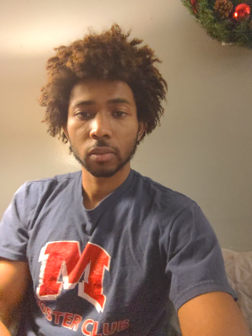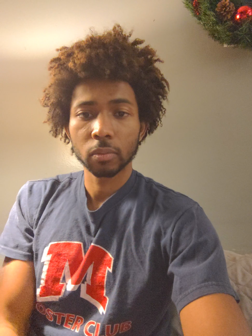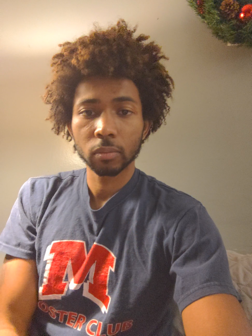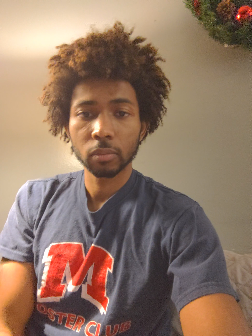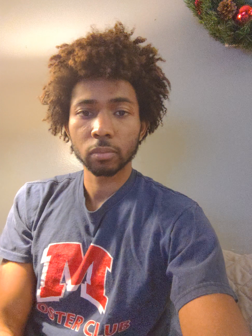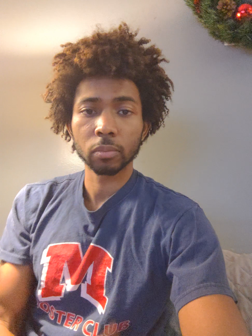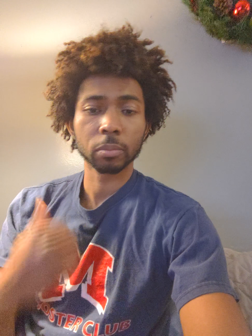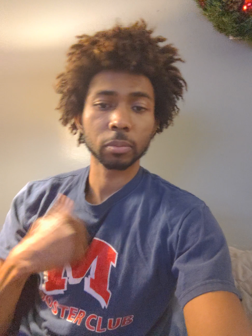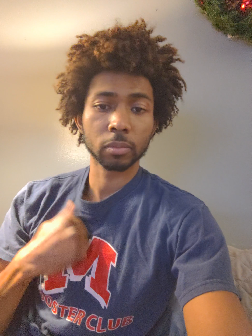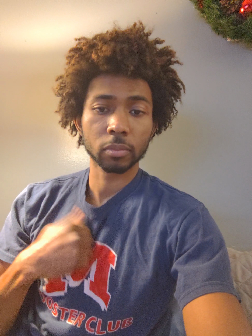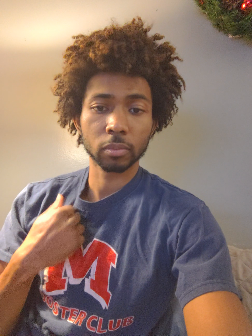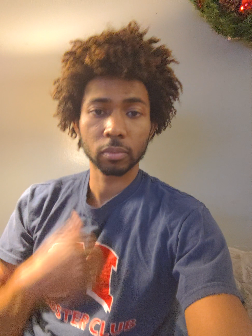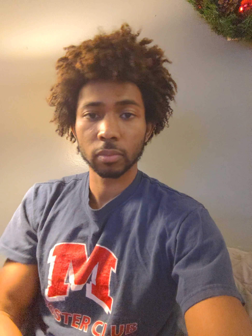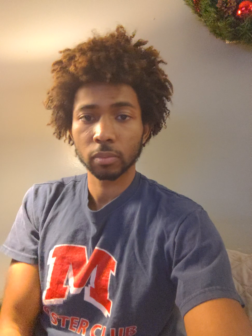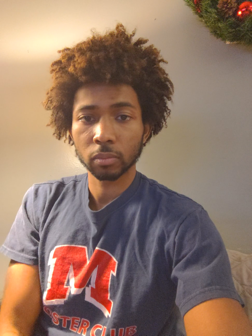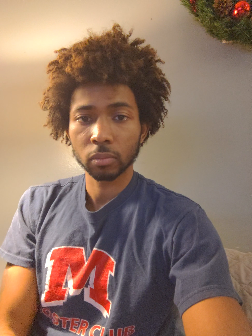bath